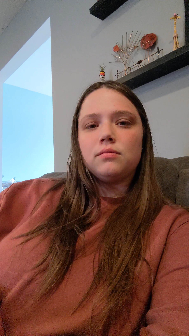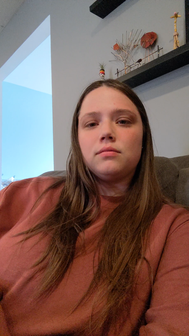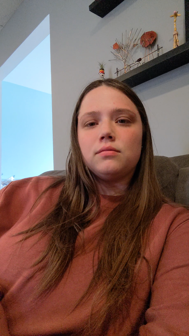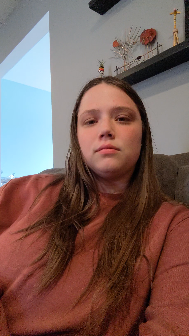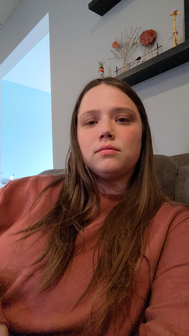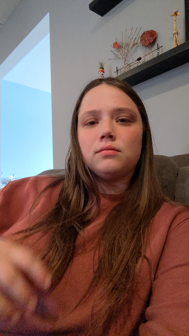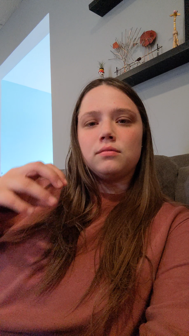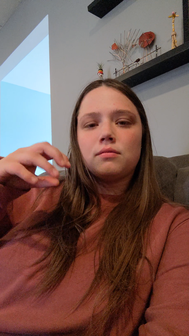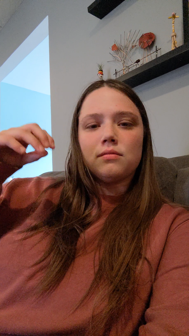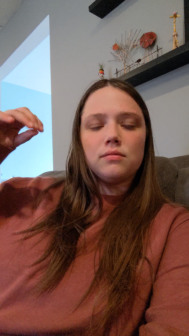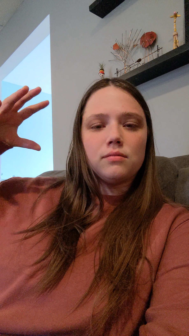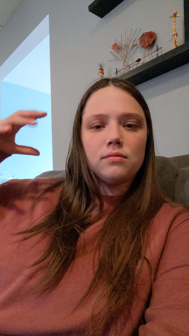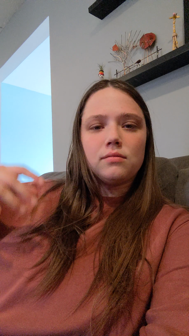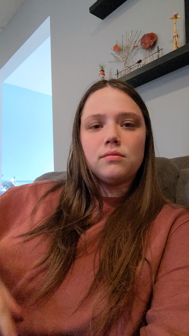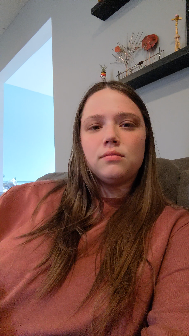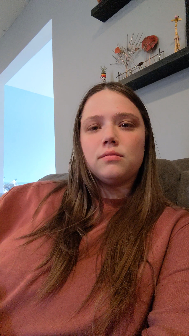bubbles